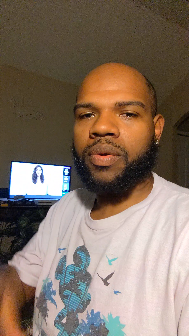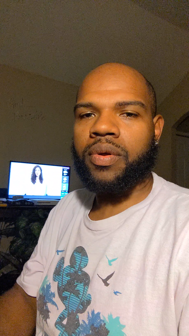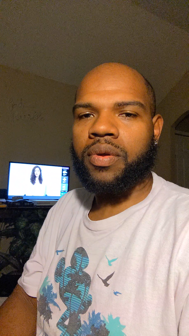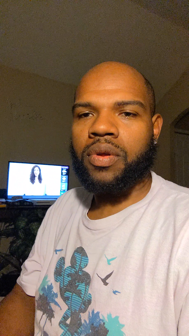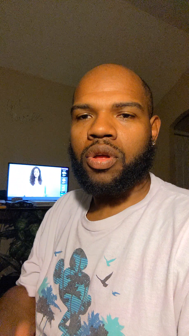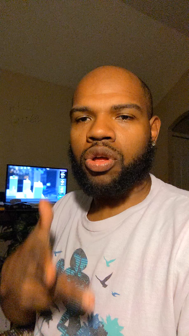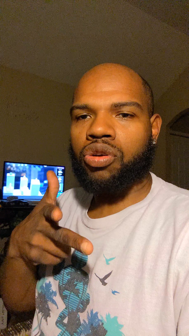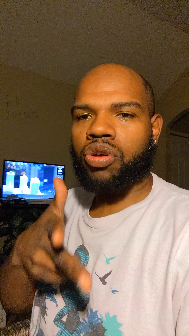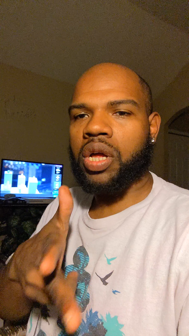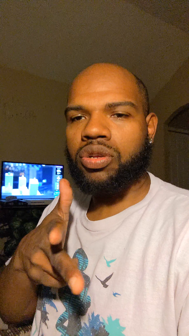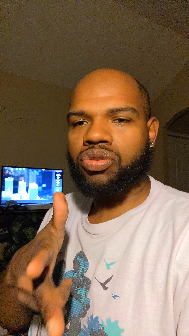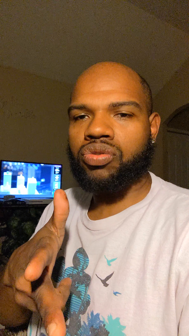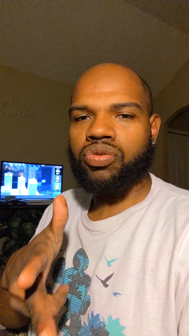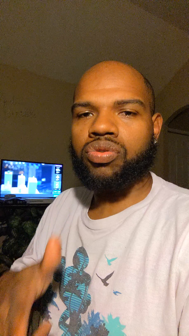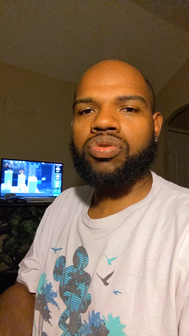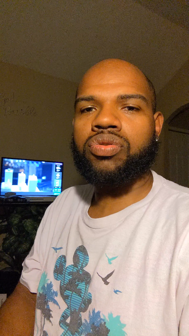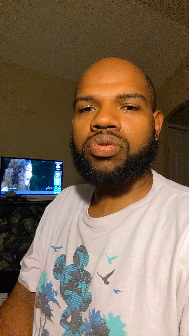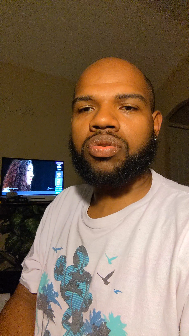garage